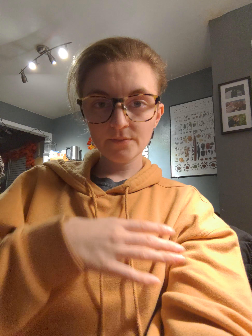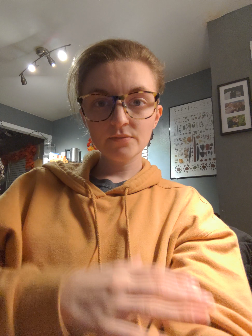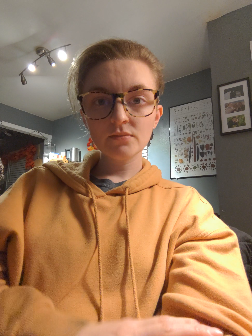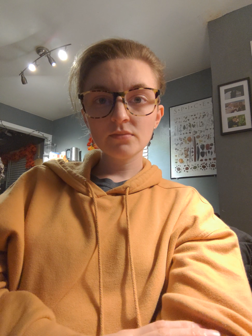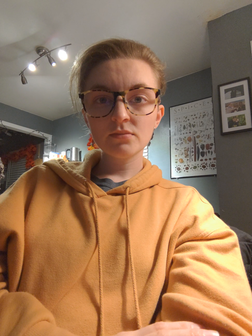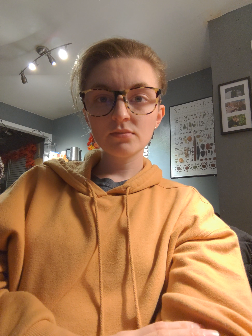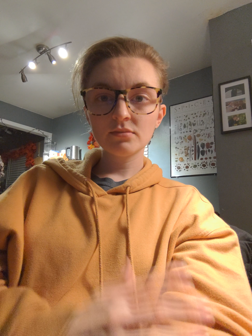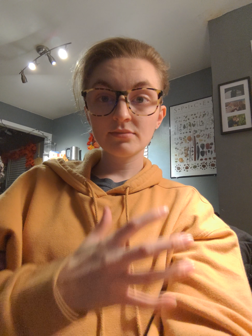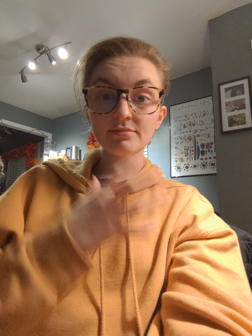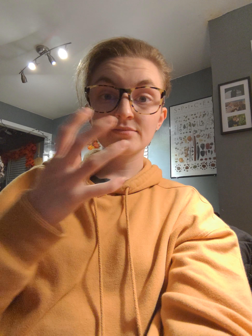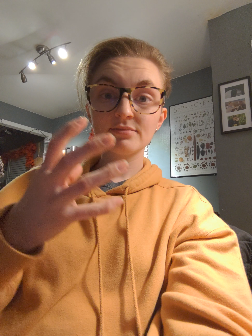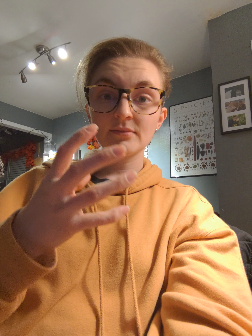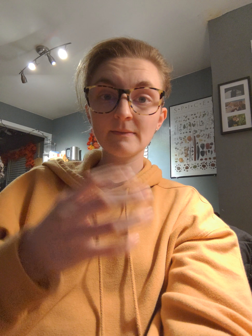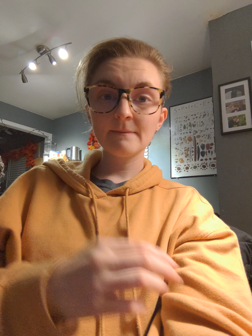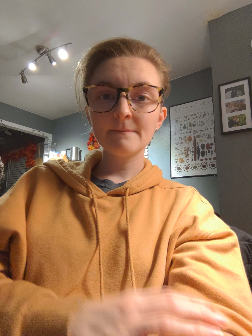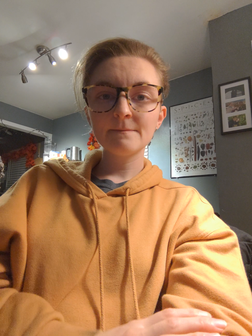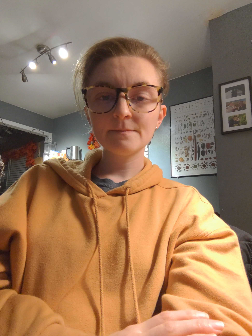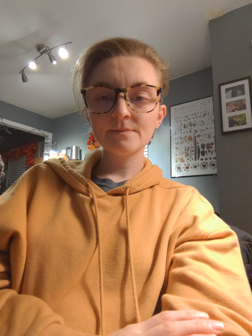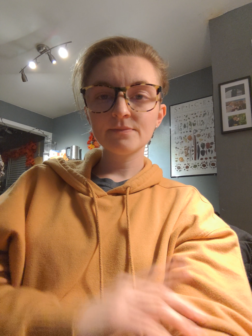a lot